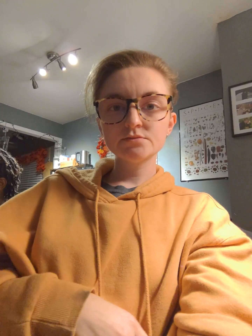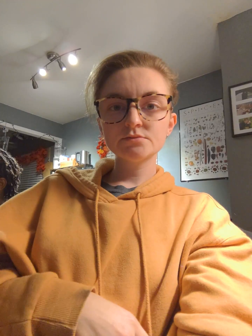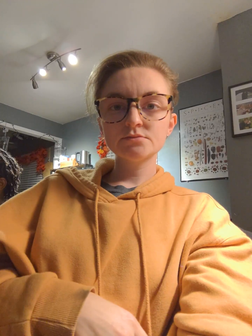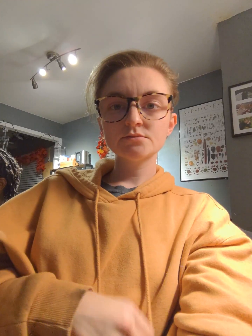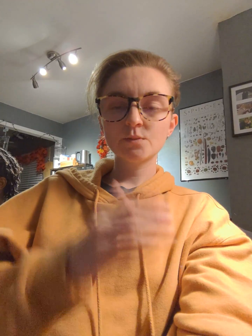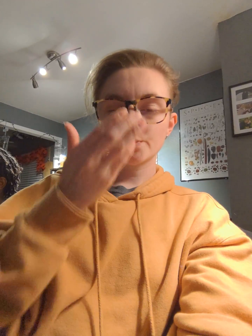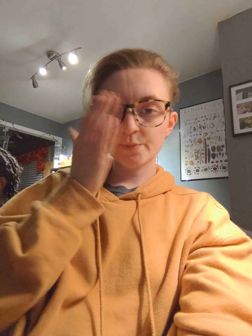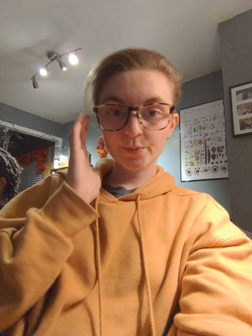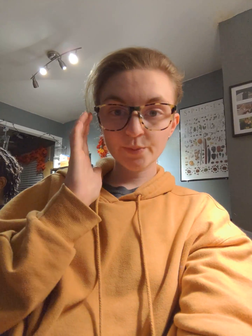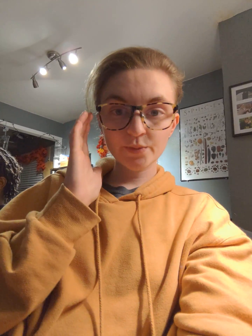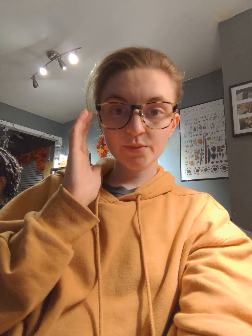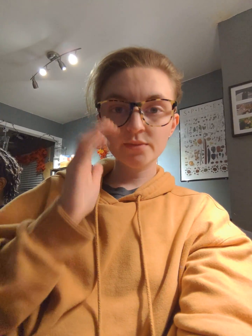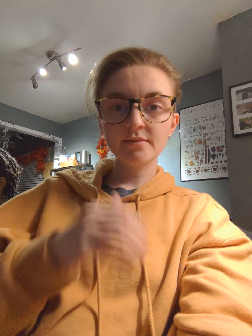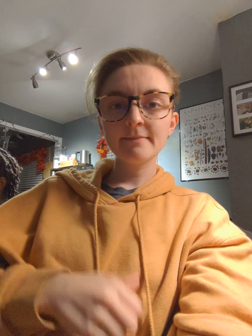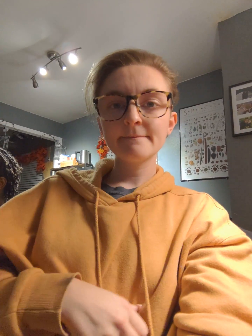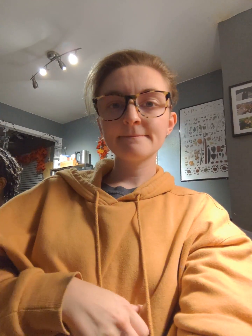peekaboo